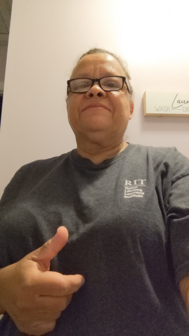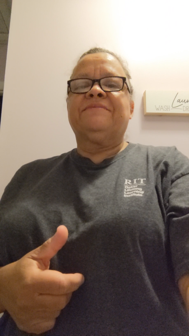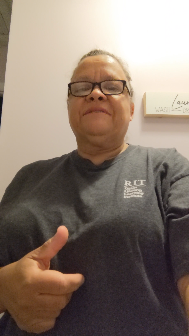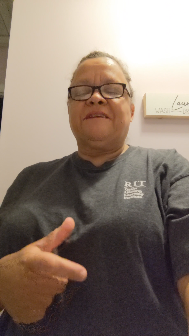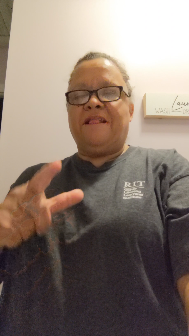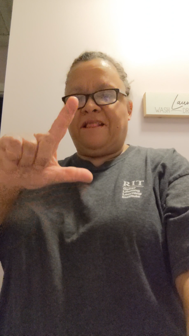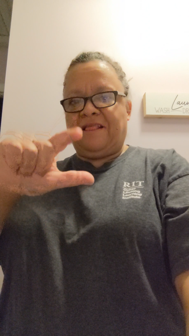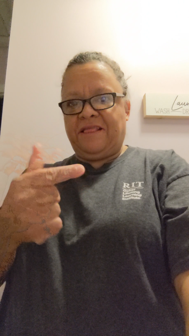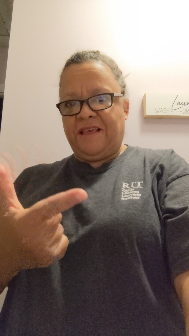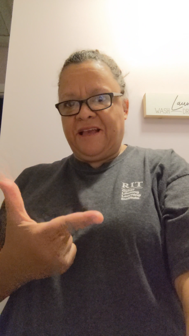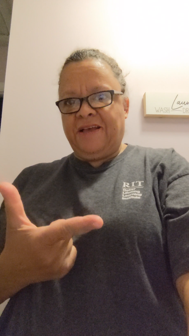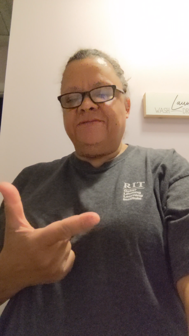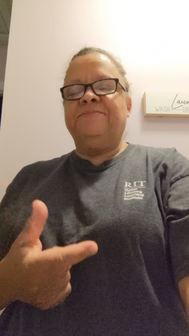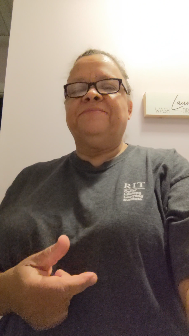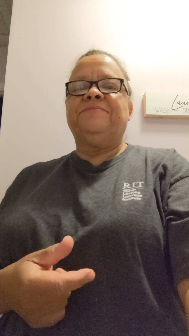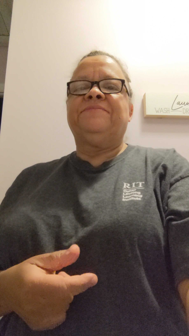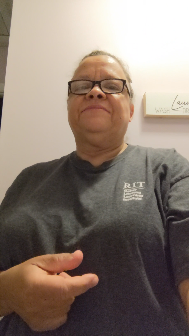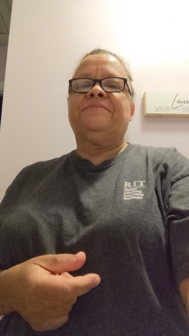leg